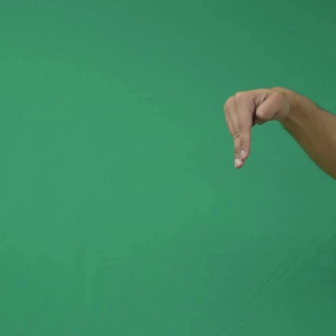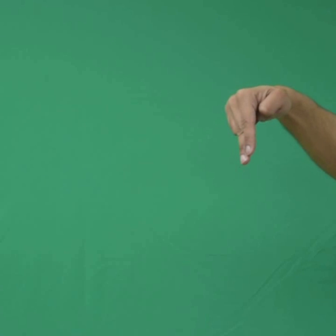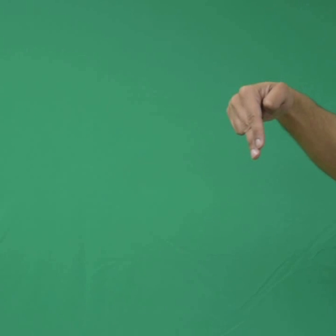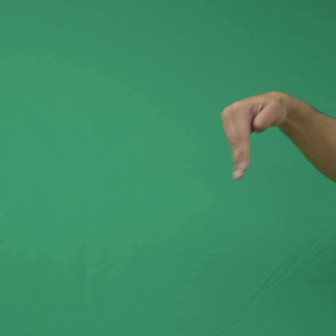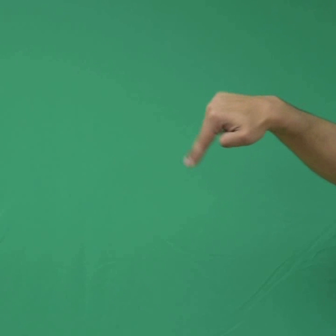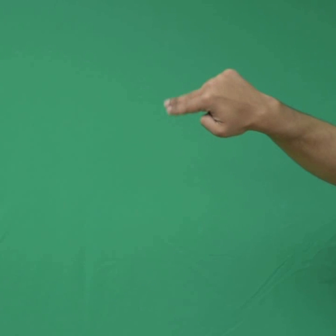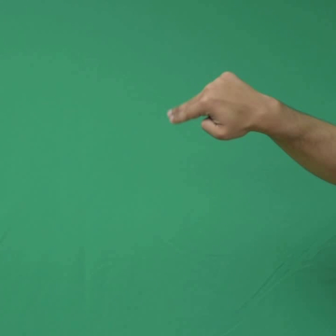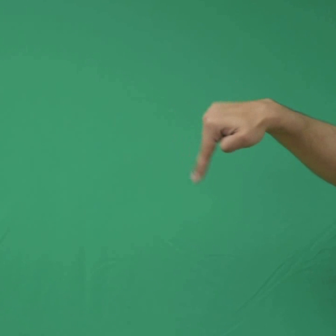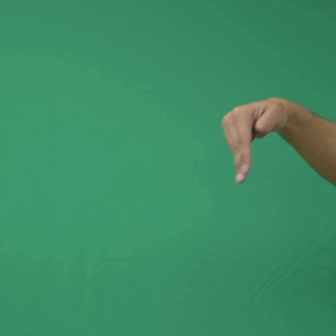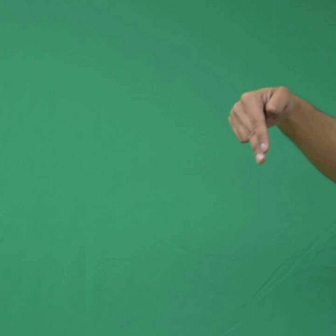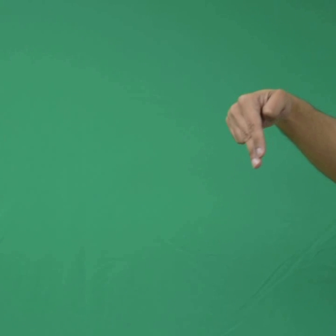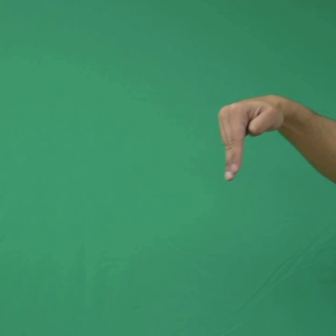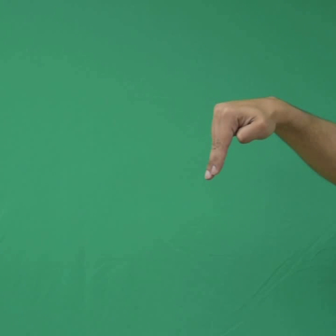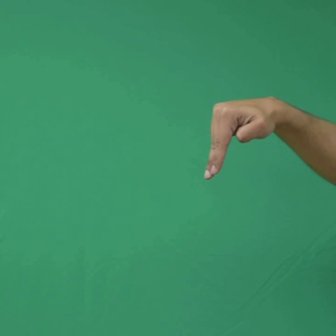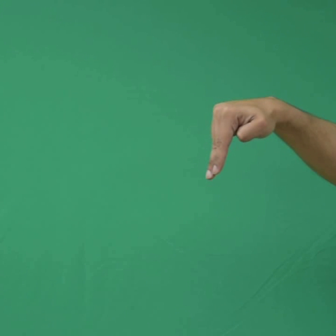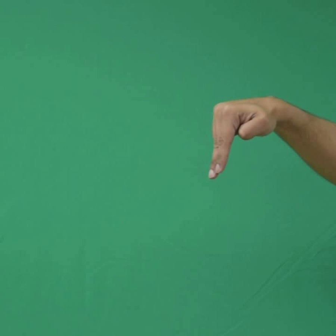Ñ